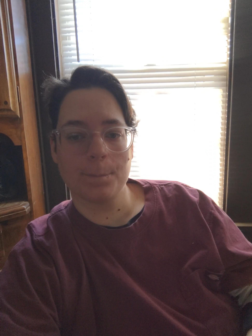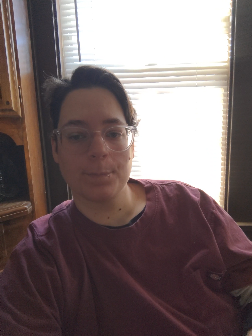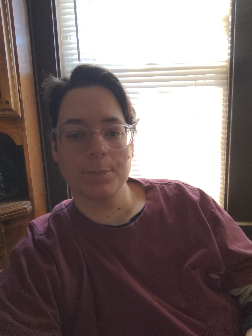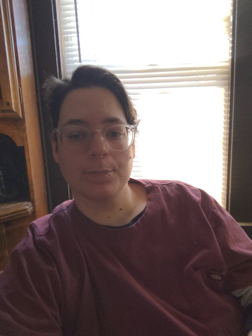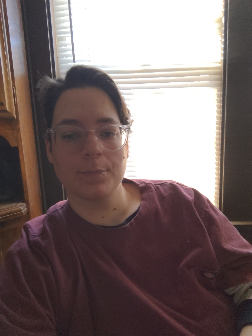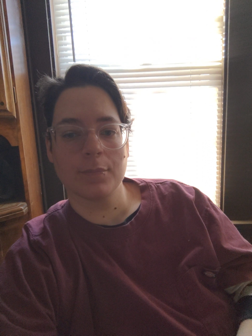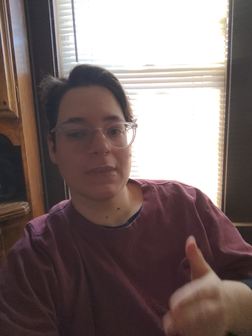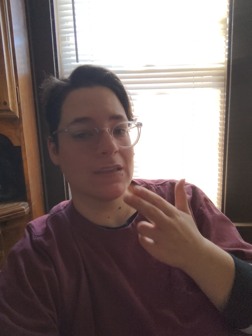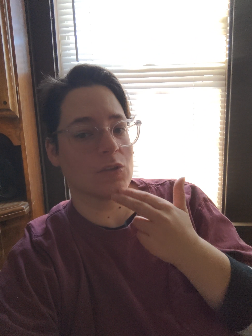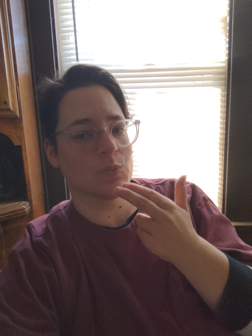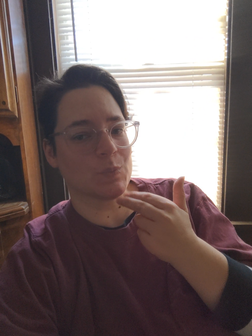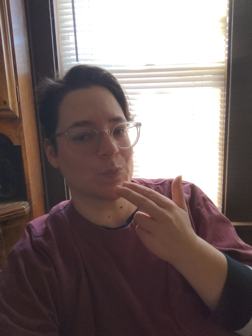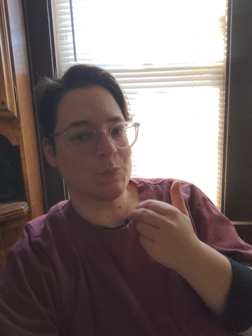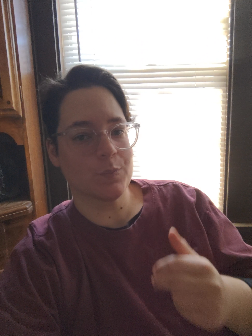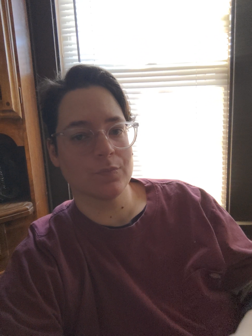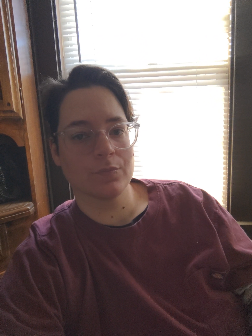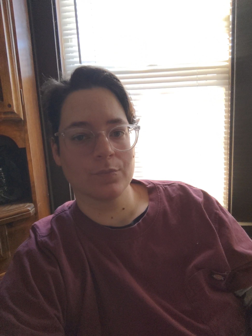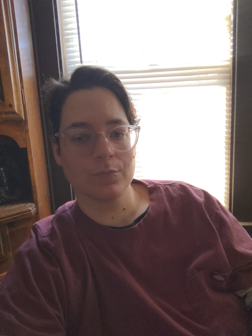cute